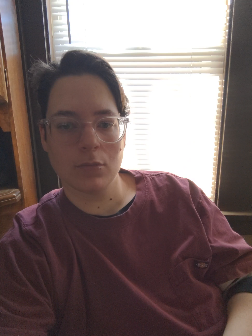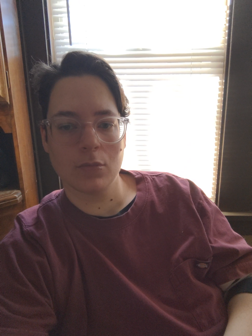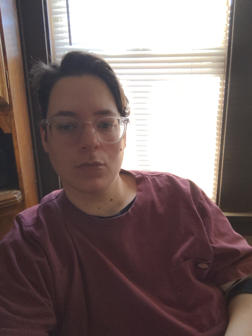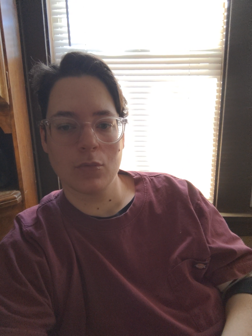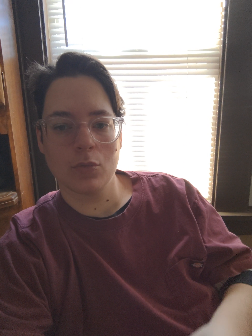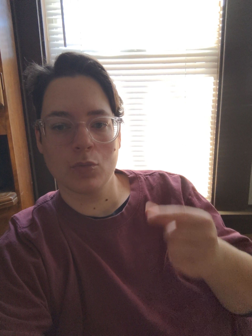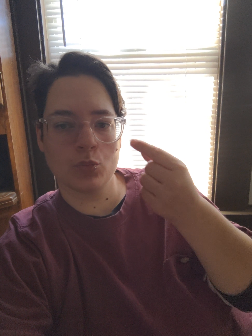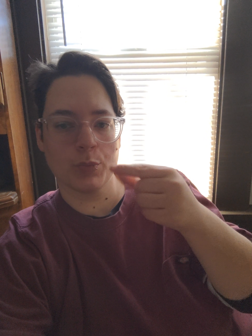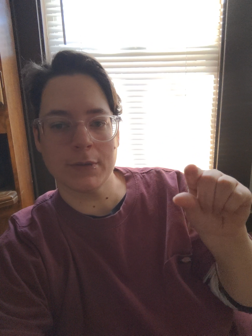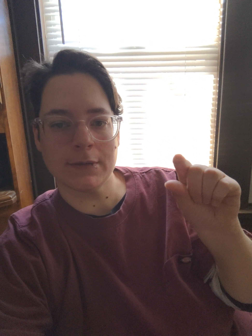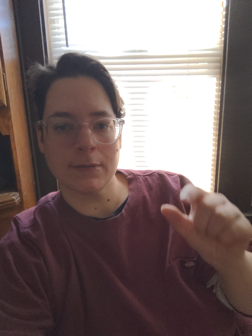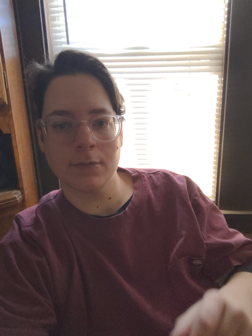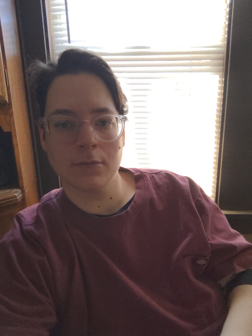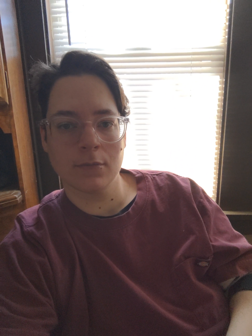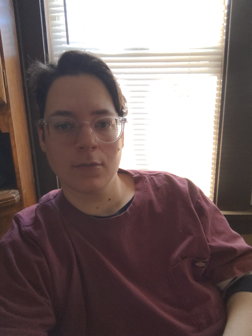green